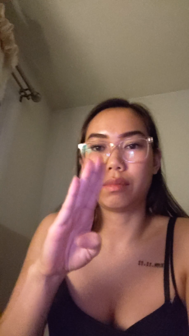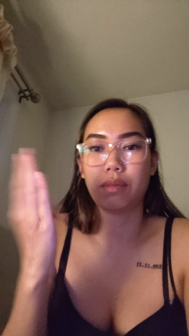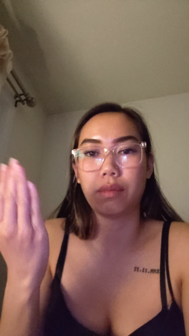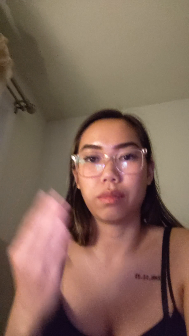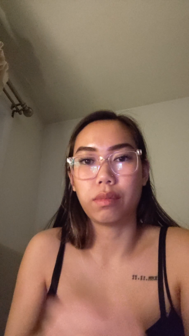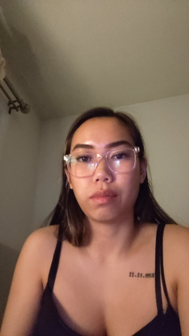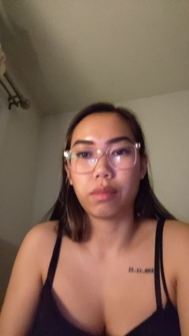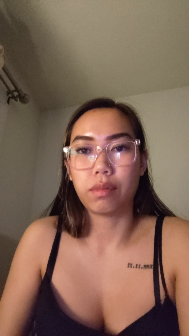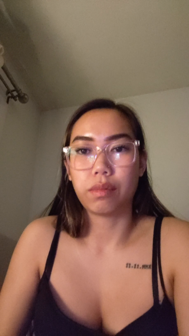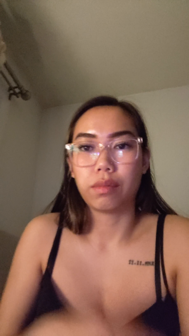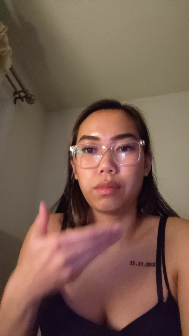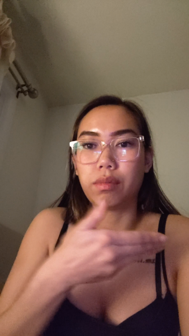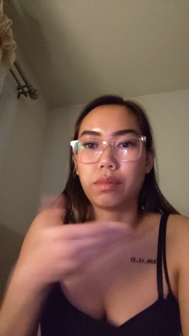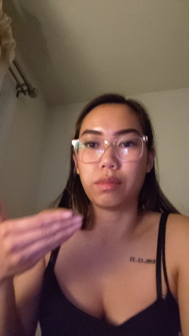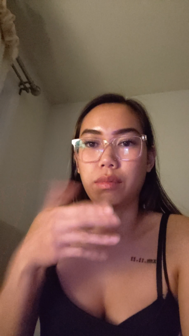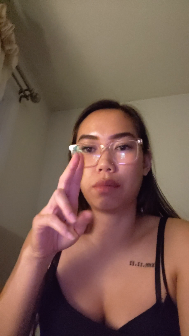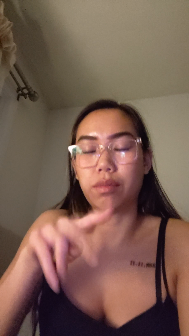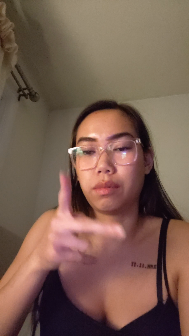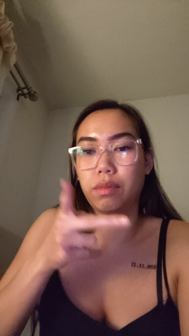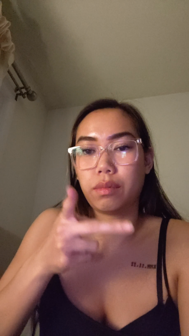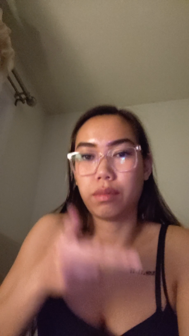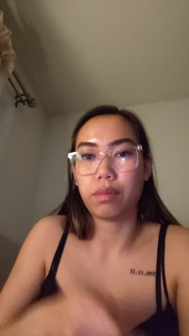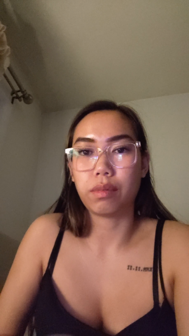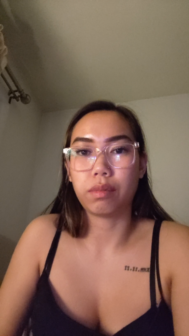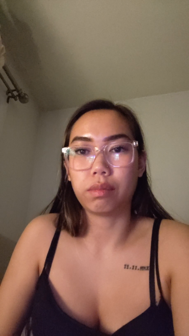babysitter